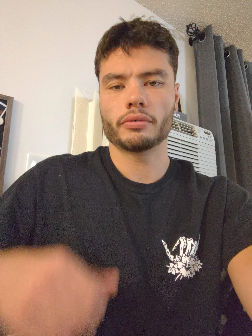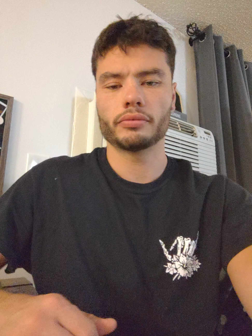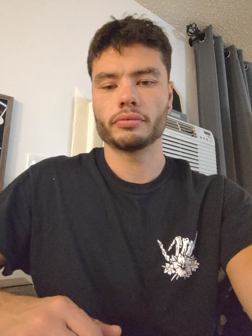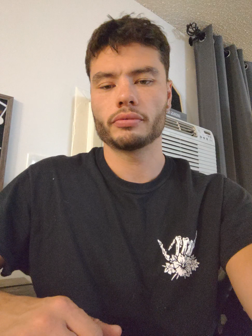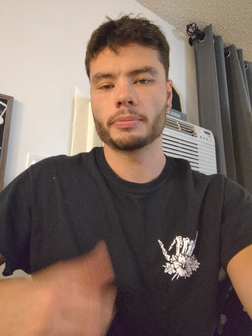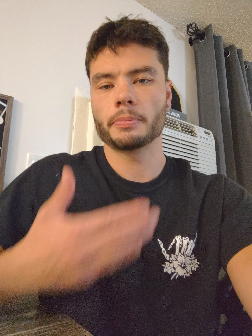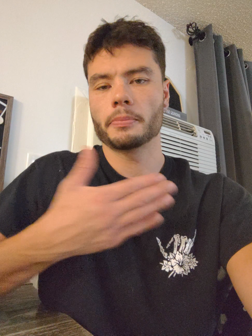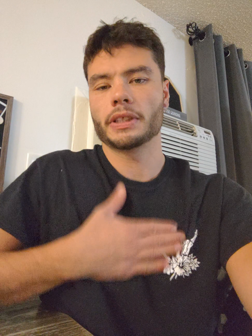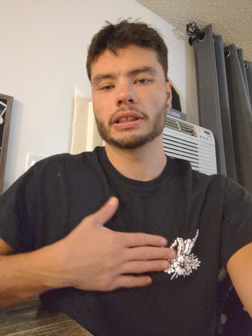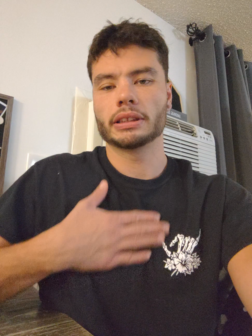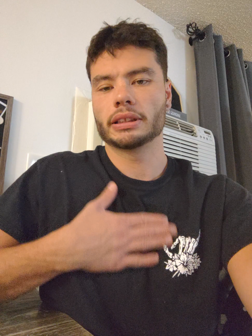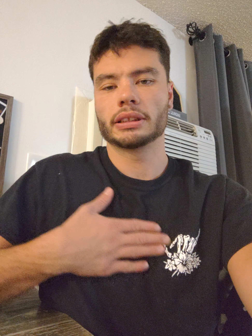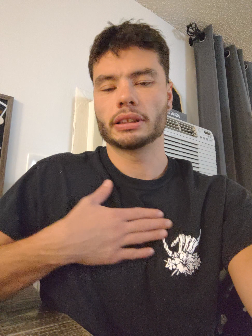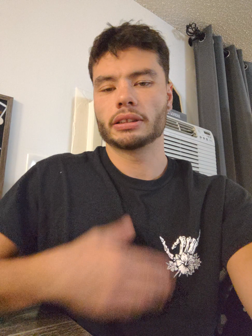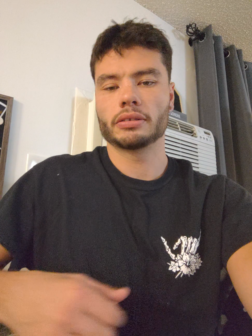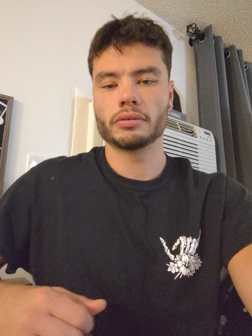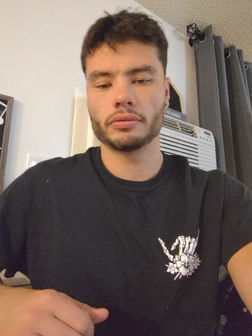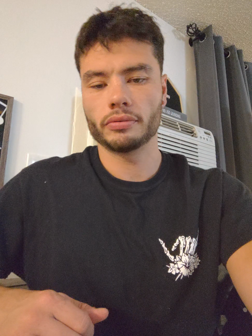please